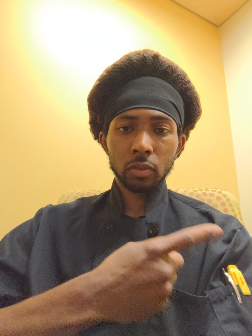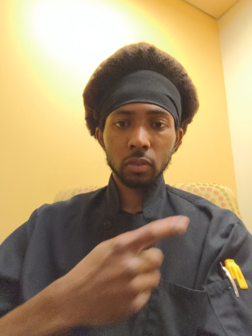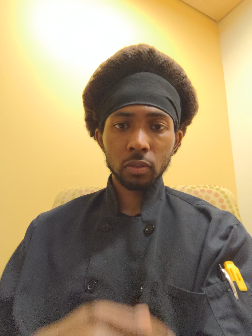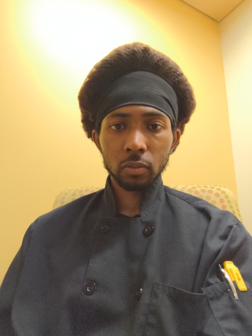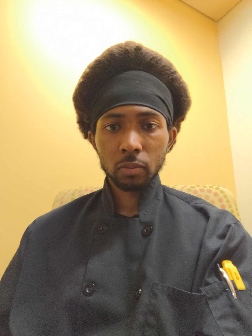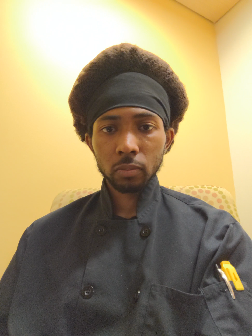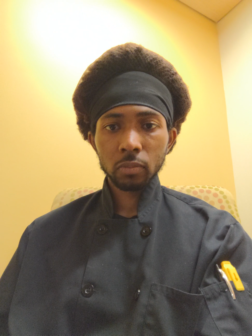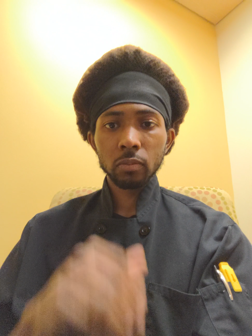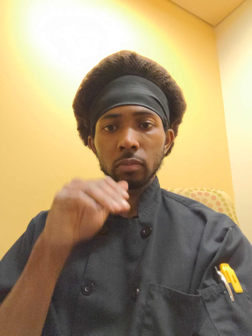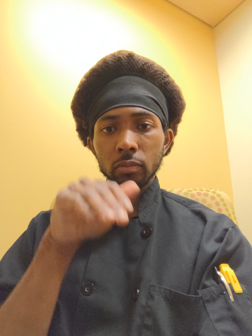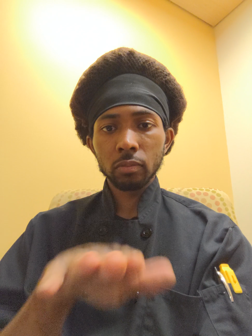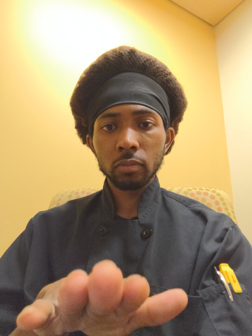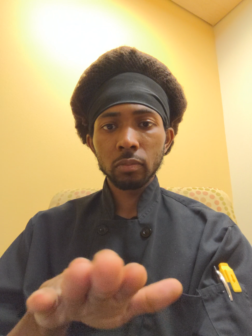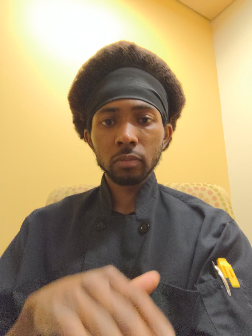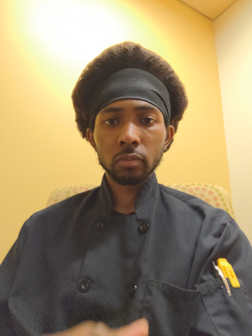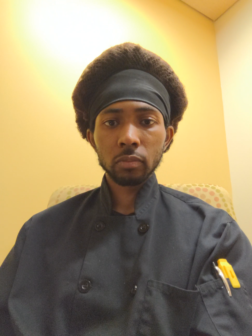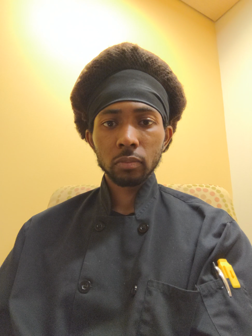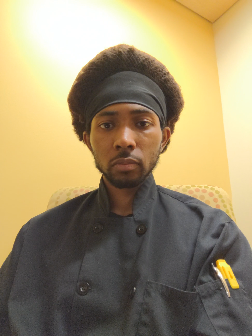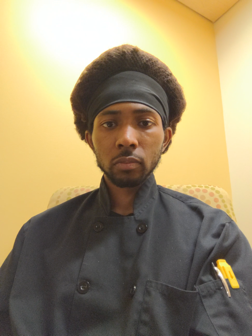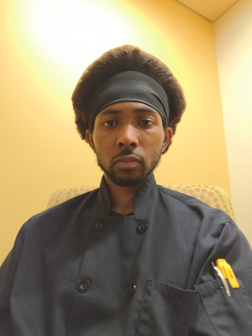enter